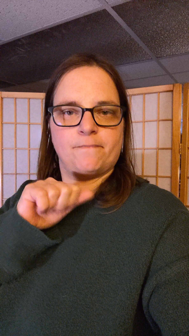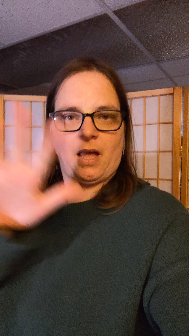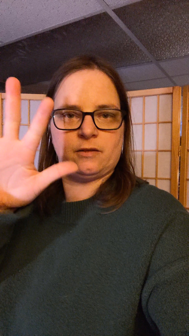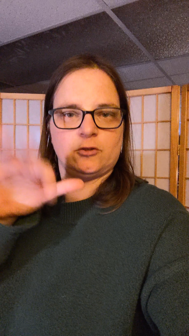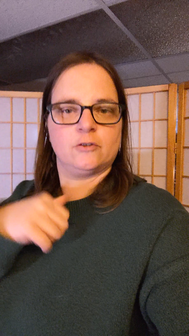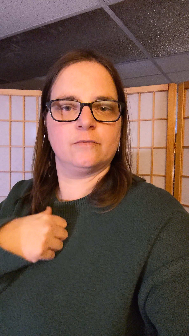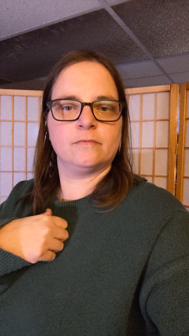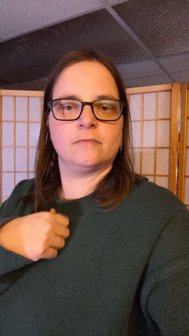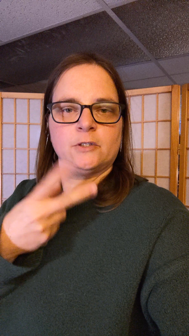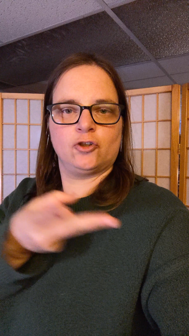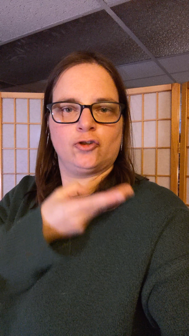sheep